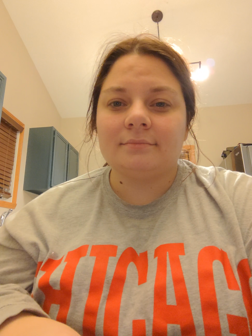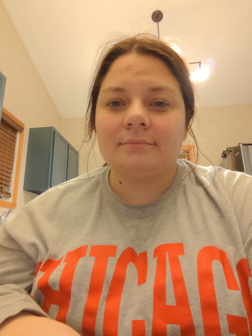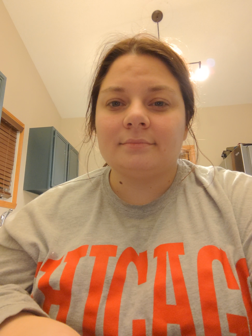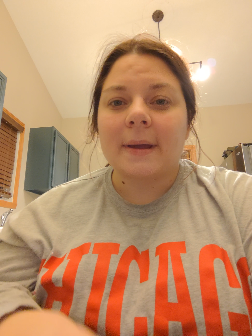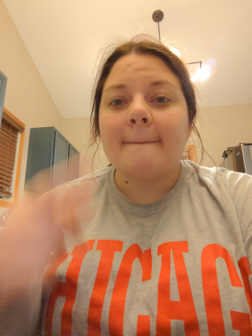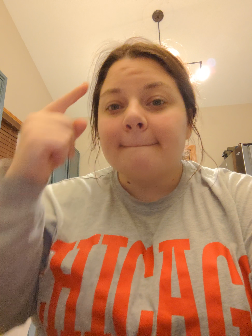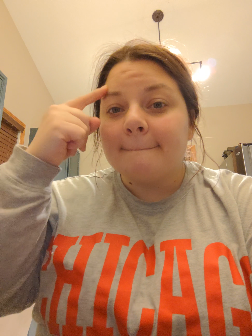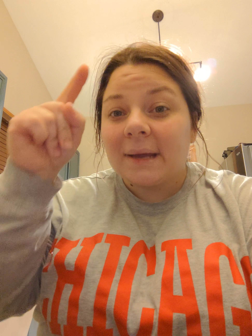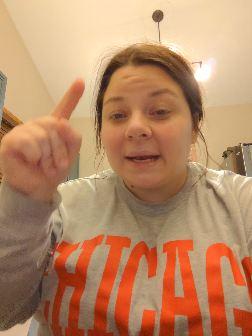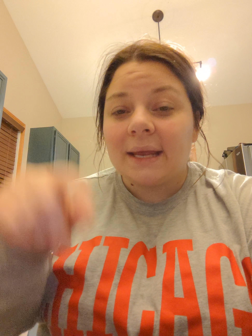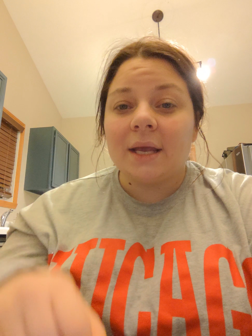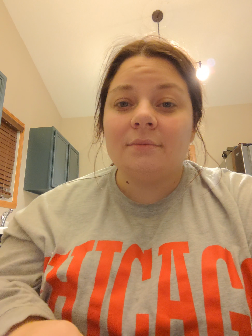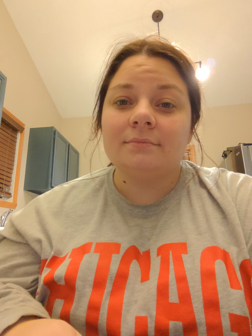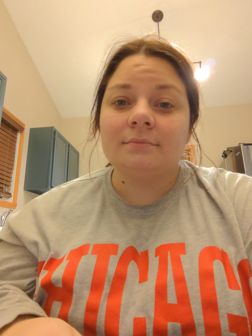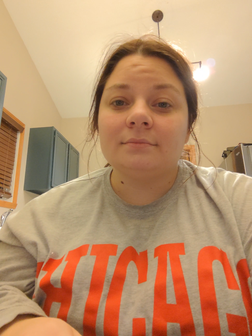penny